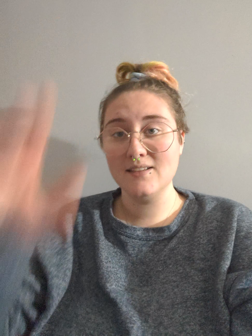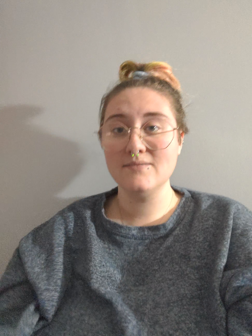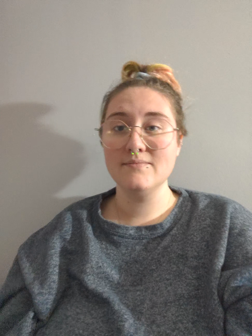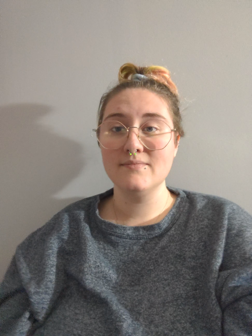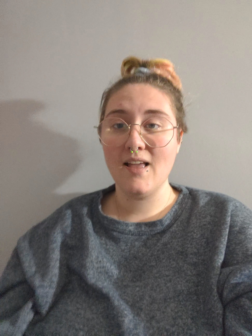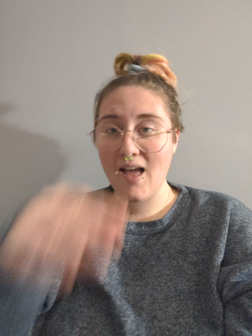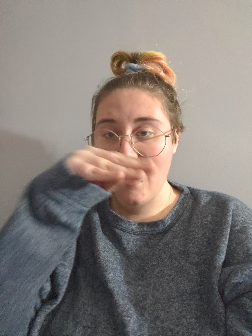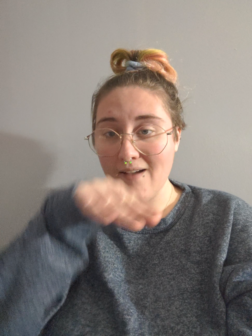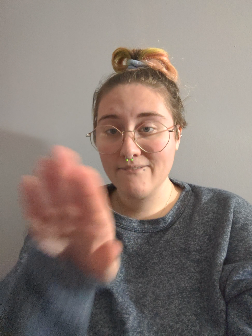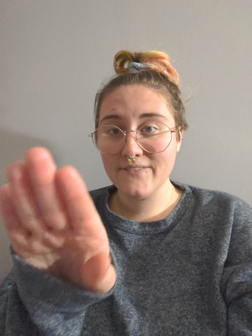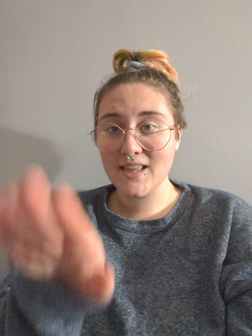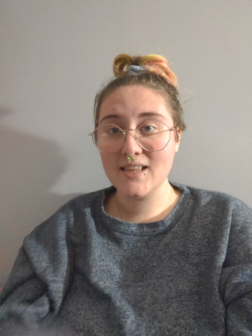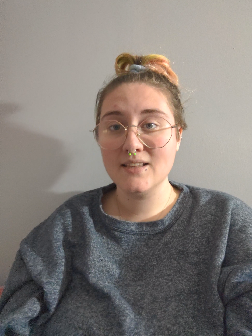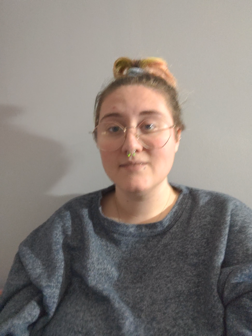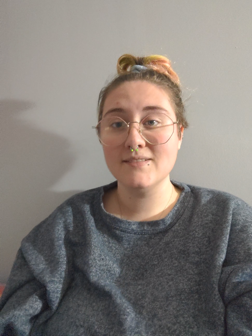elephant